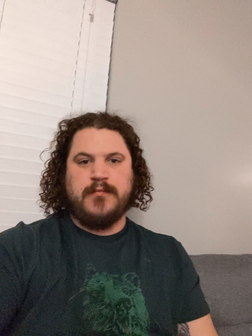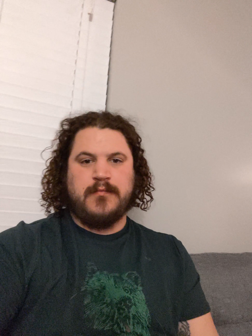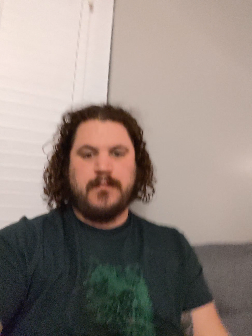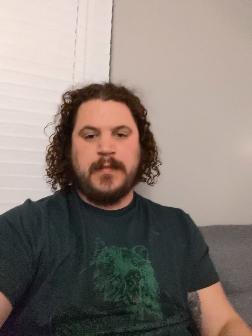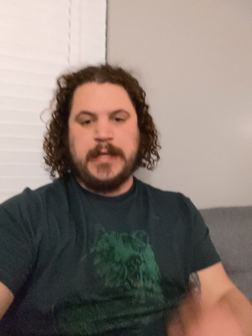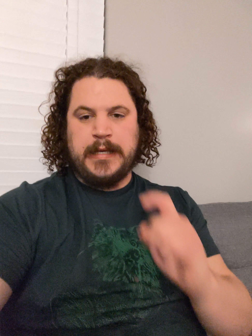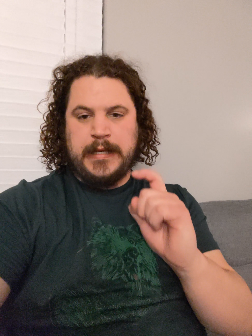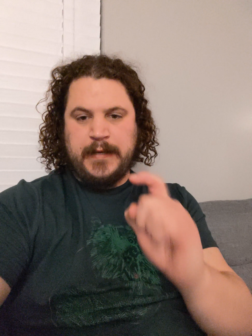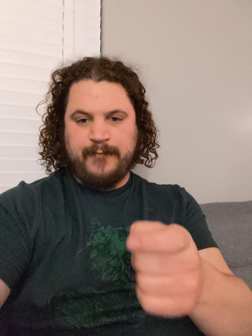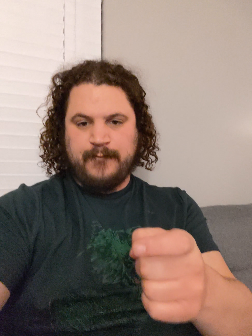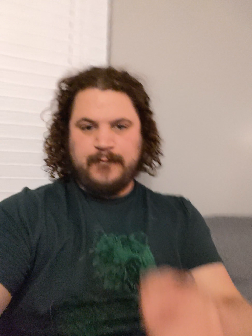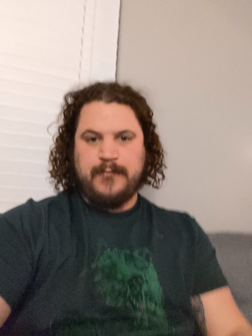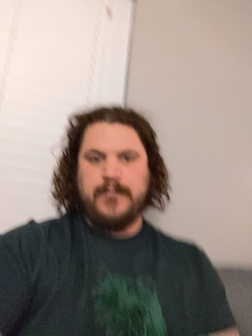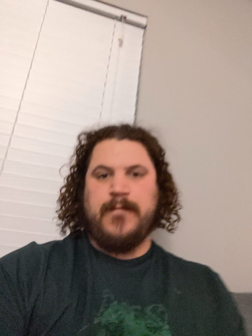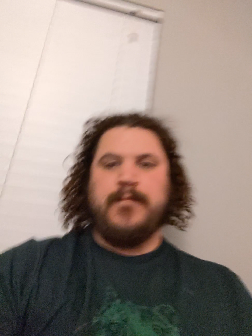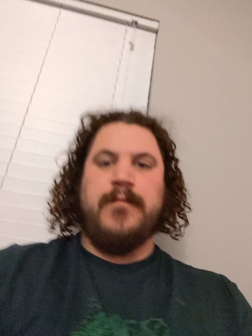gift